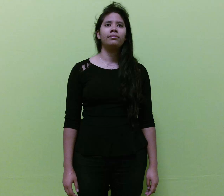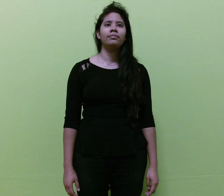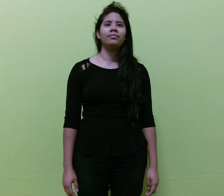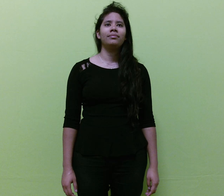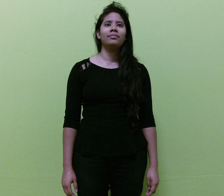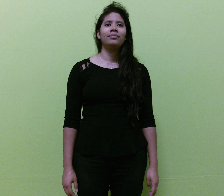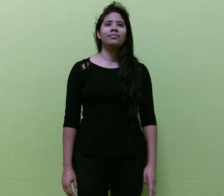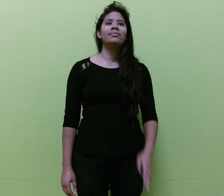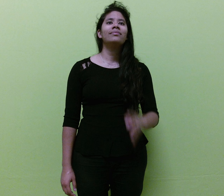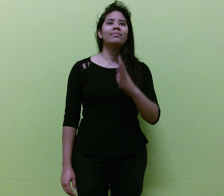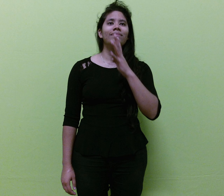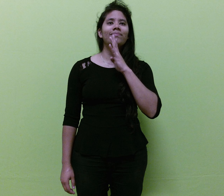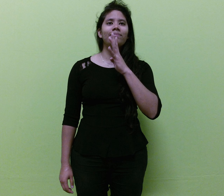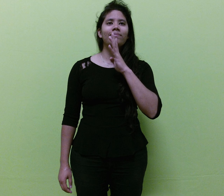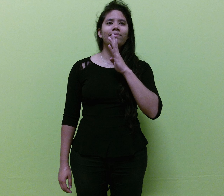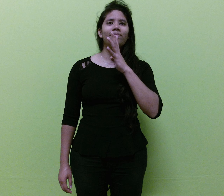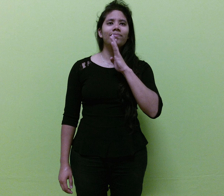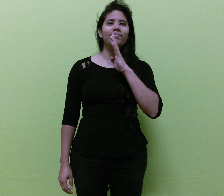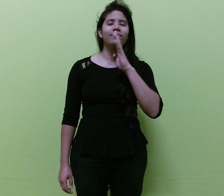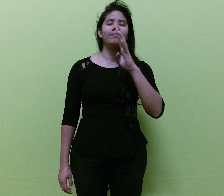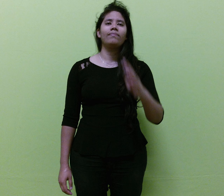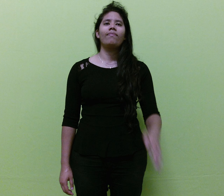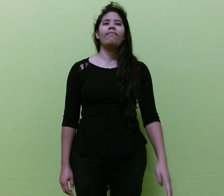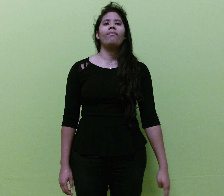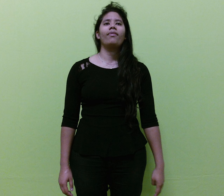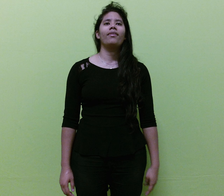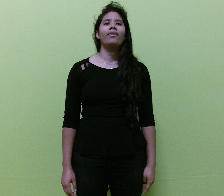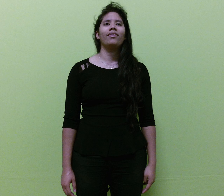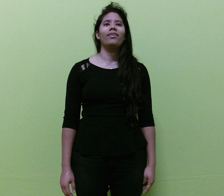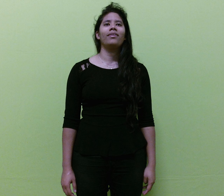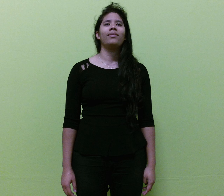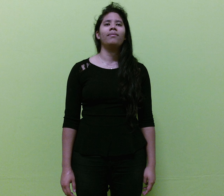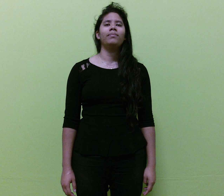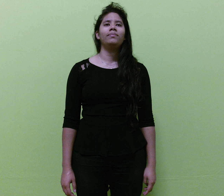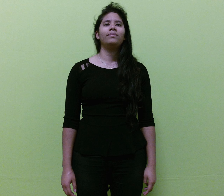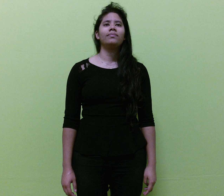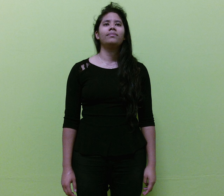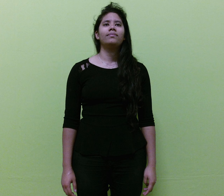conhecer